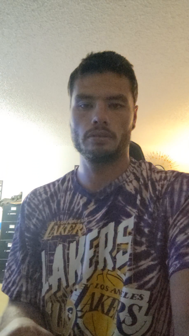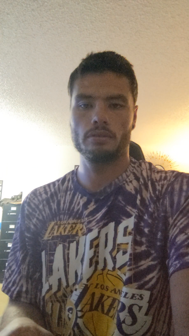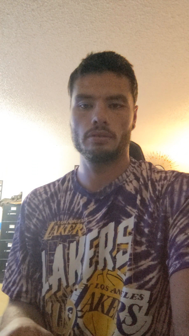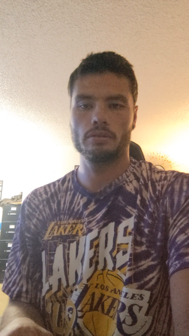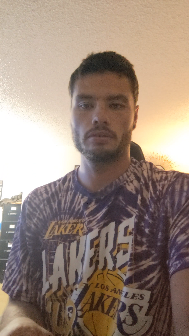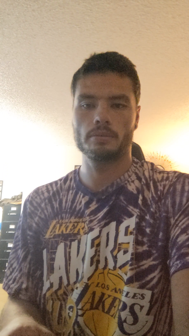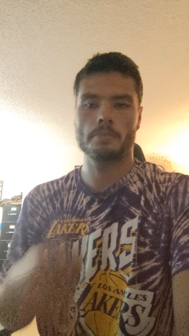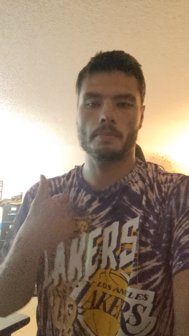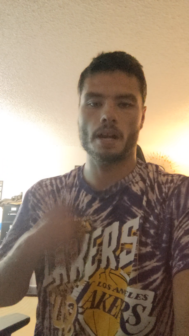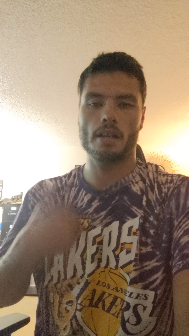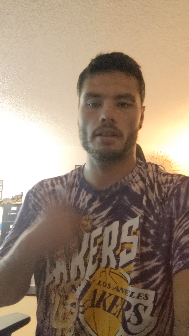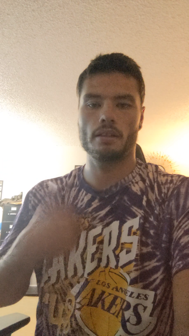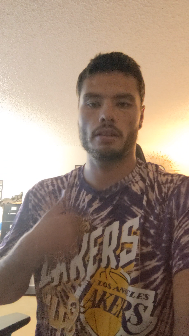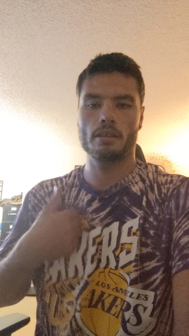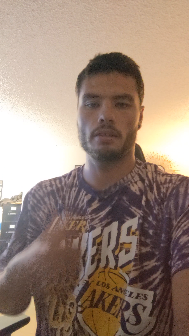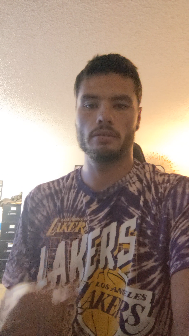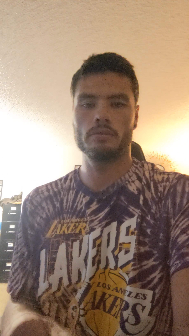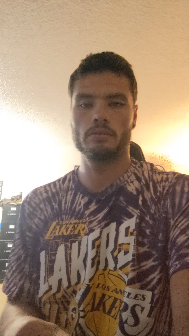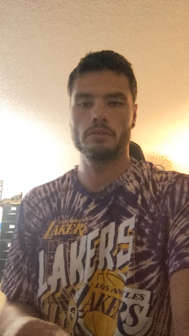bathtub